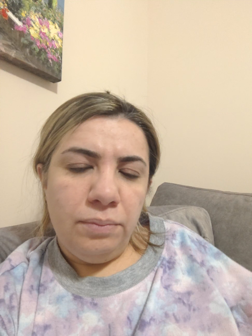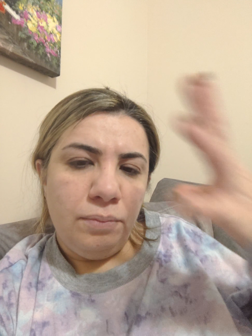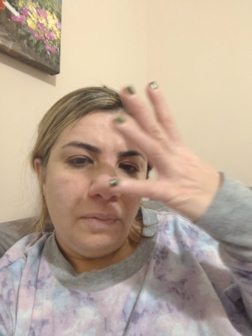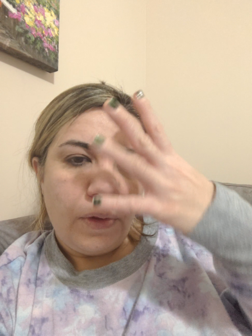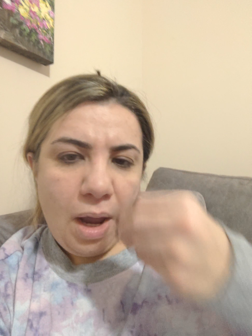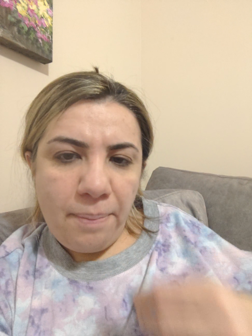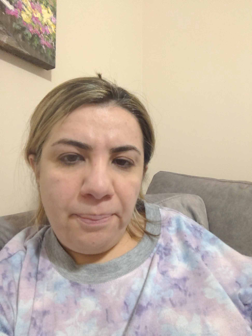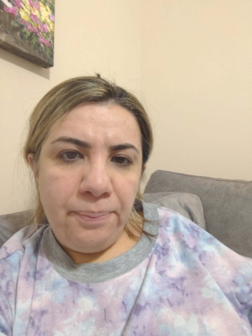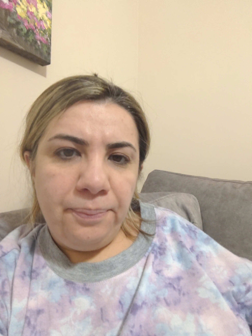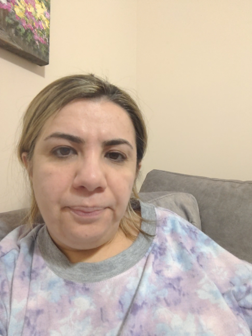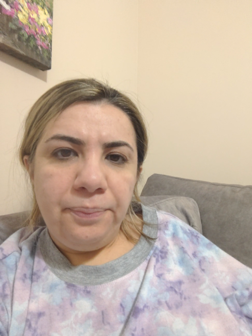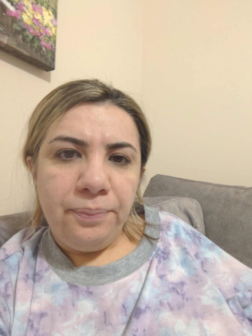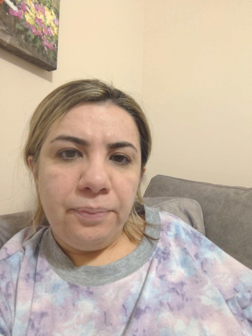sleep